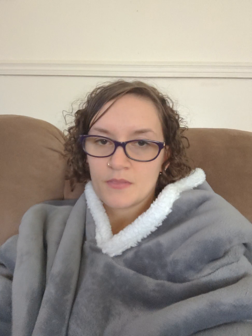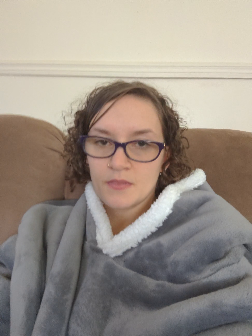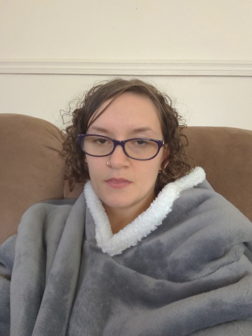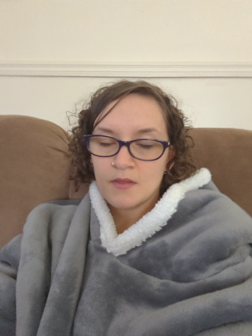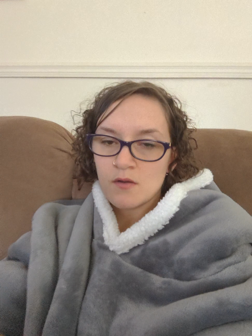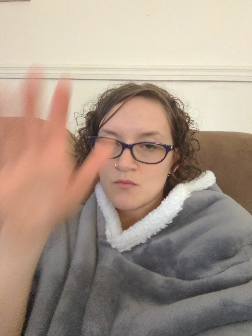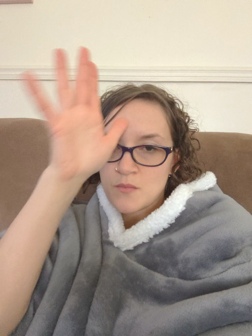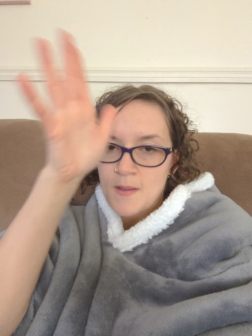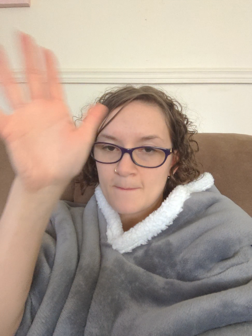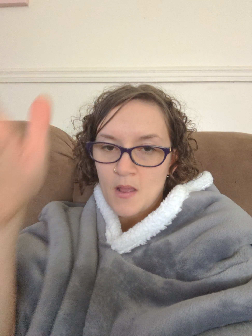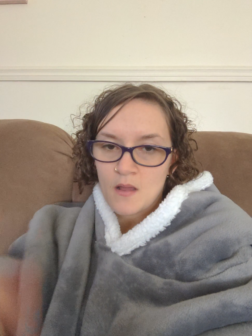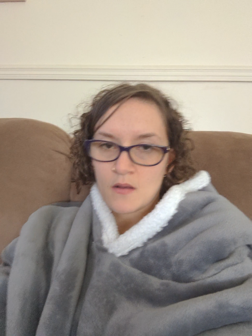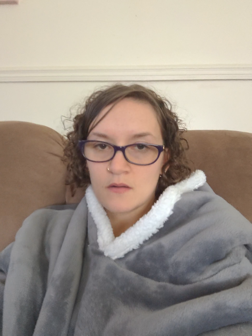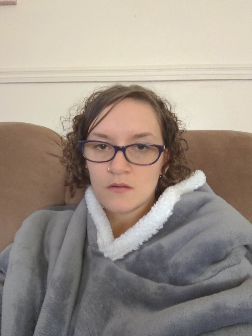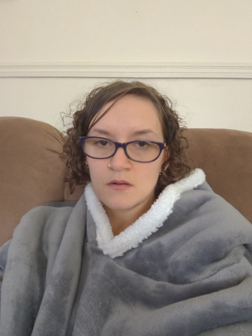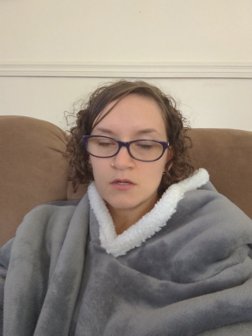grandpa